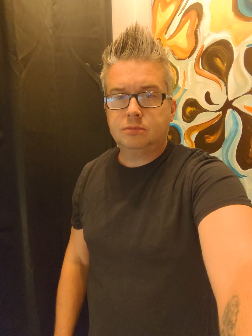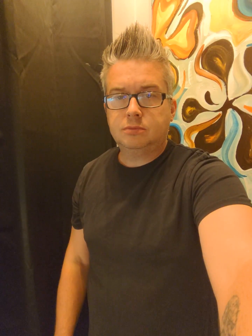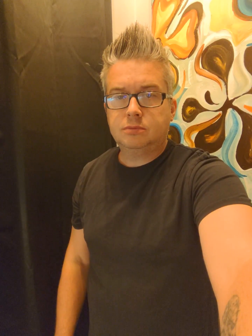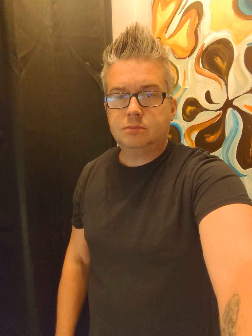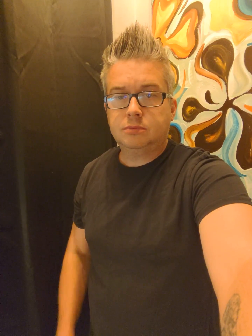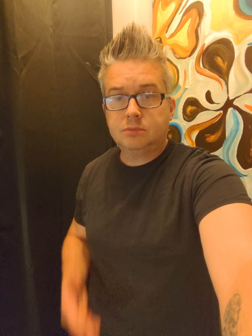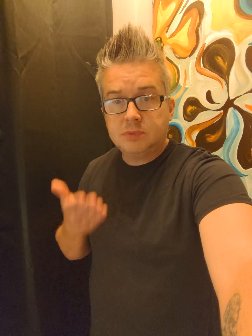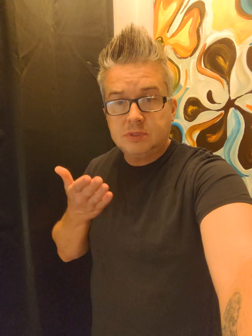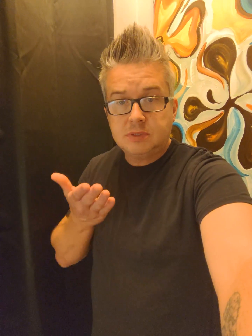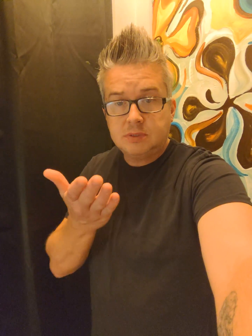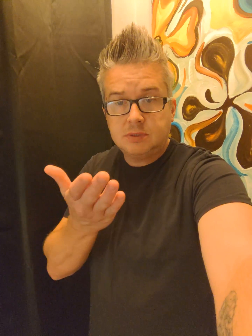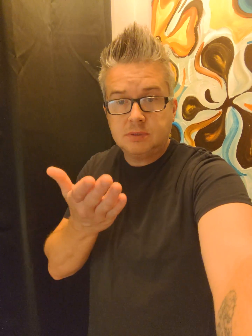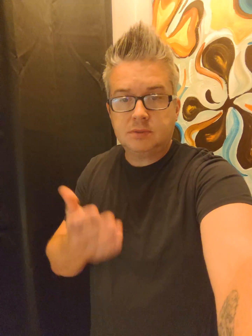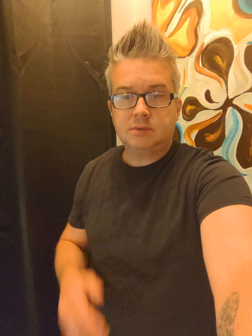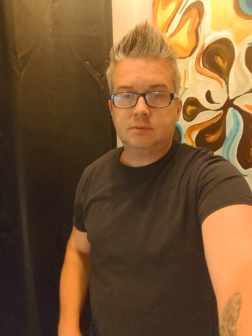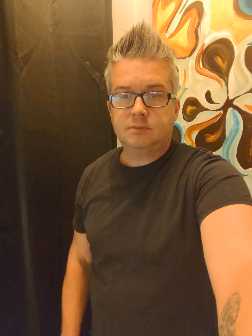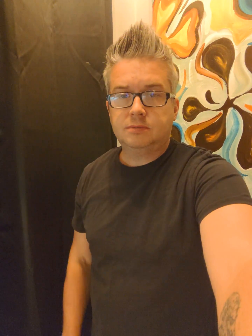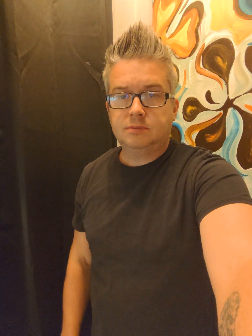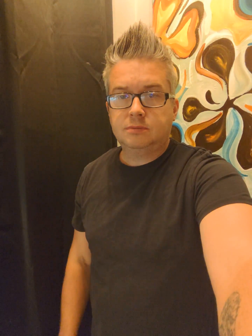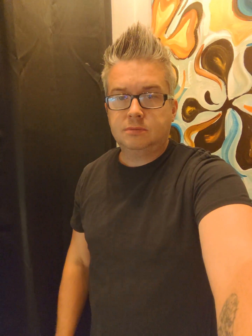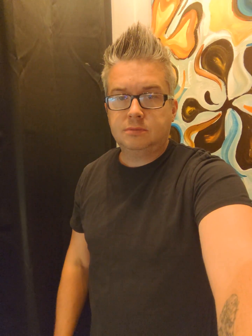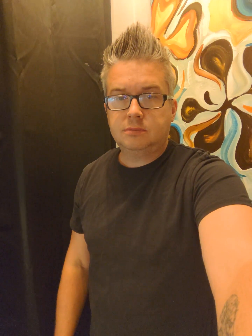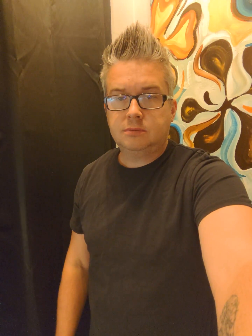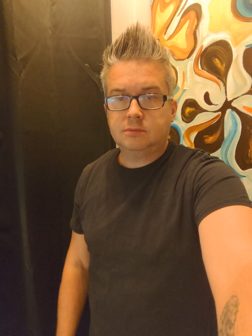oven